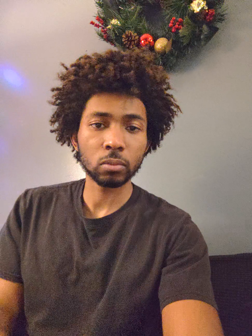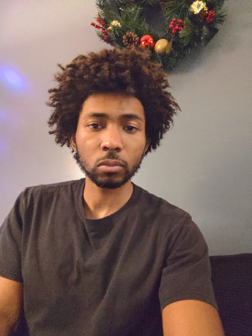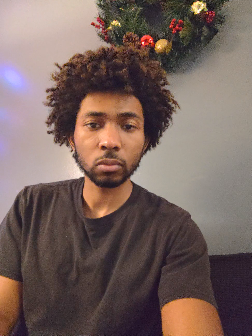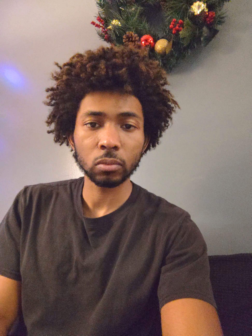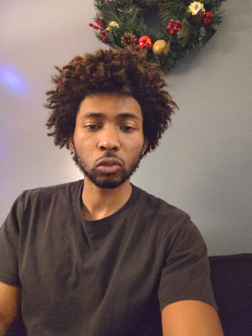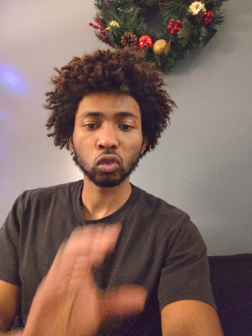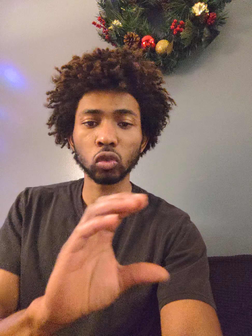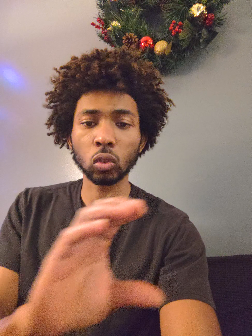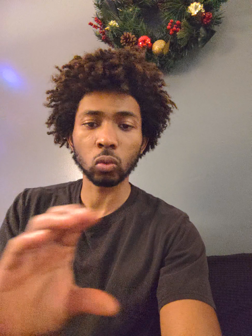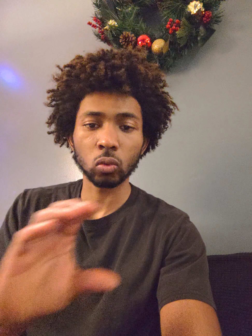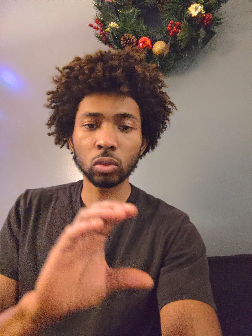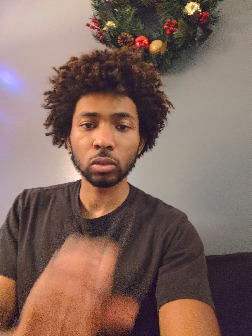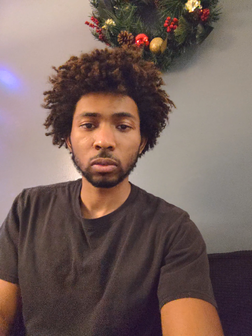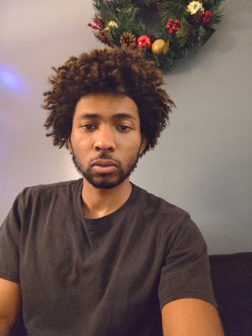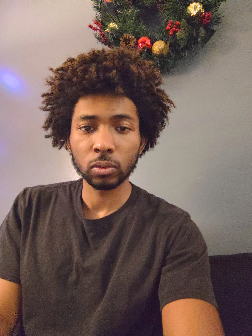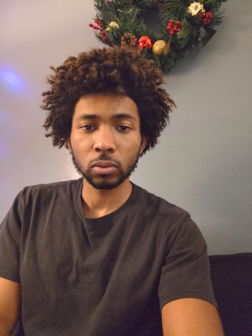chocolate